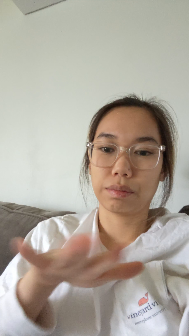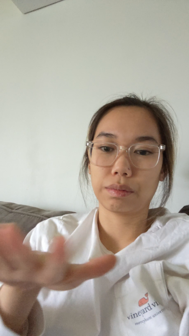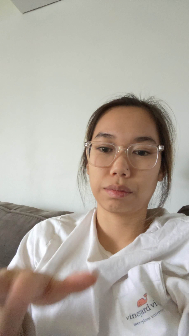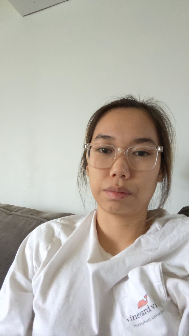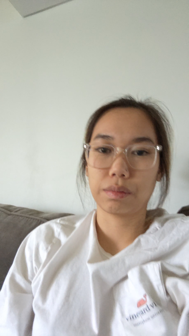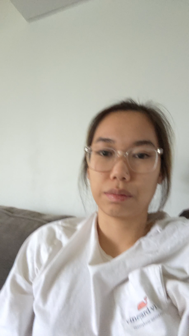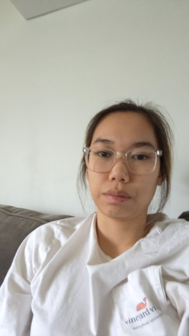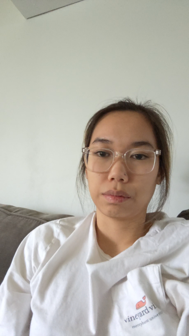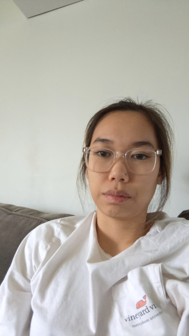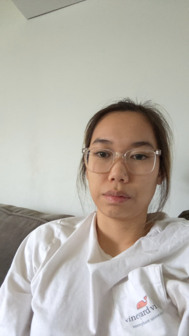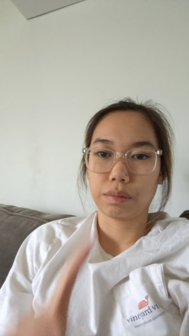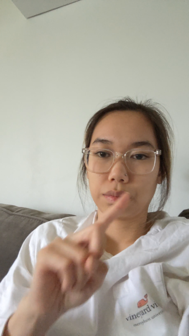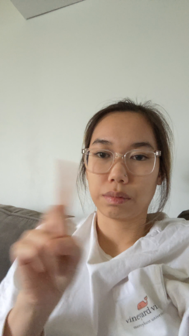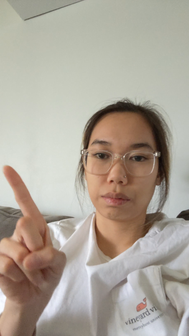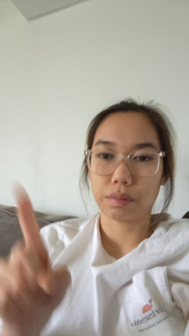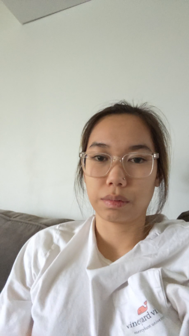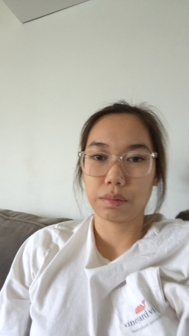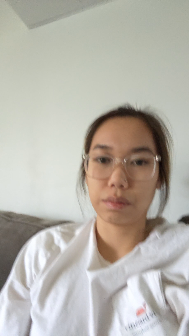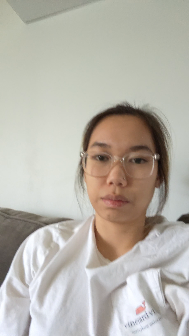but